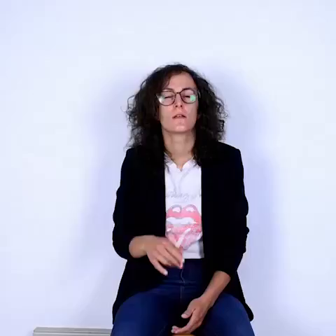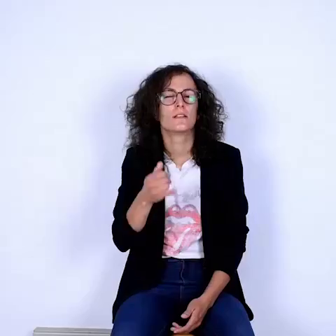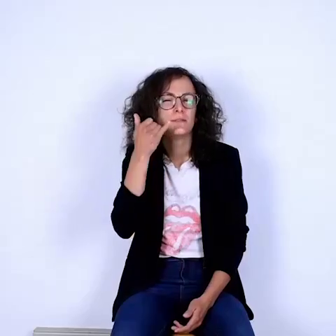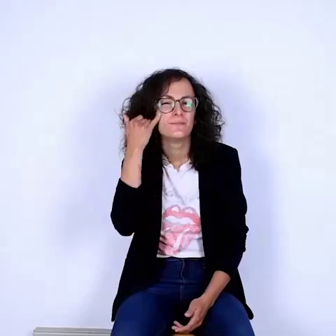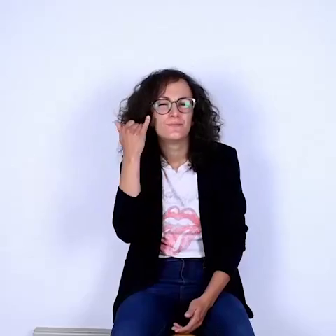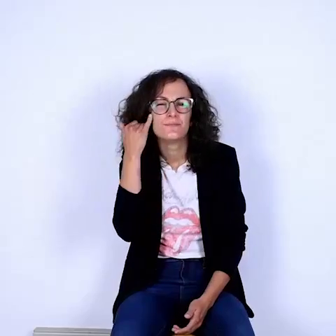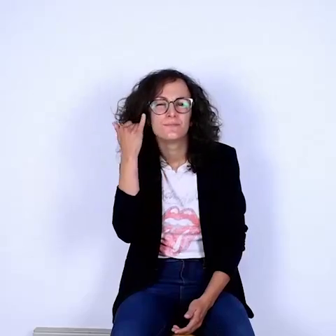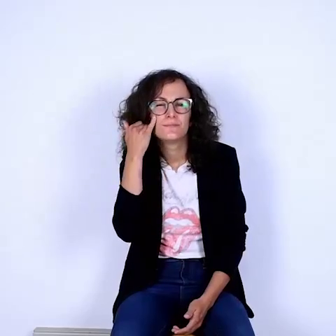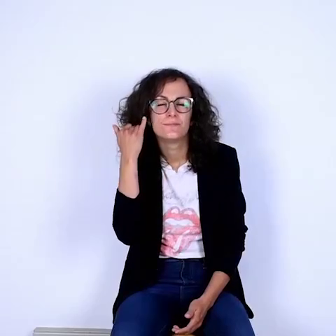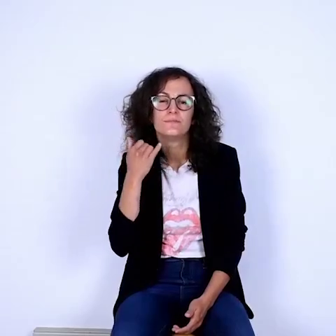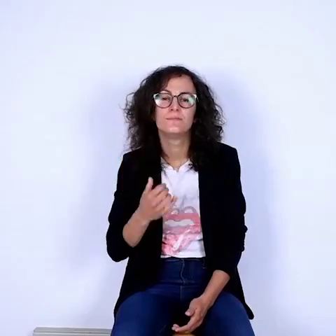ver mal